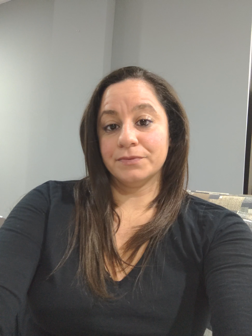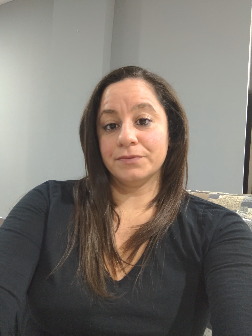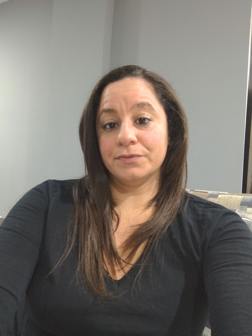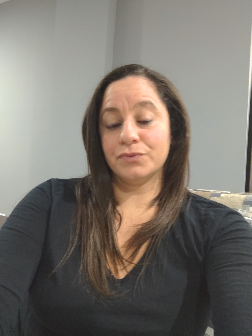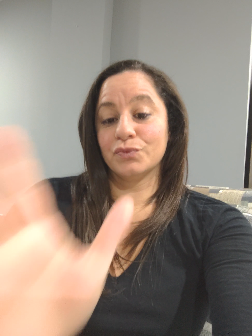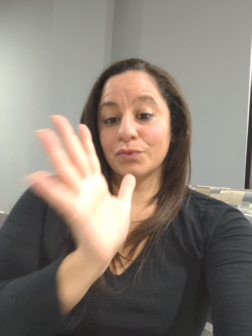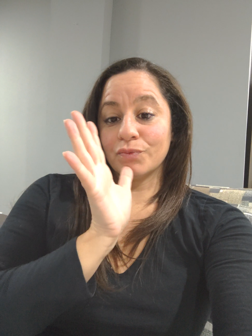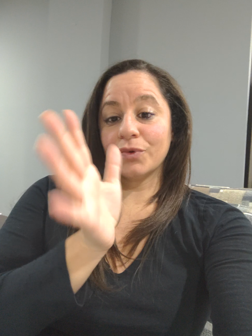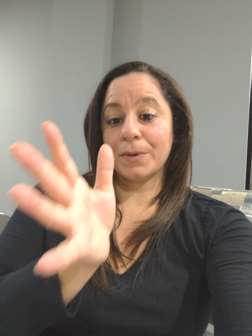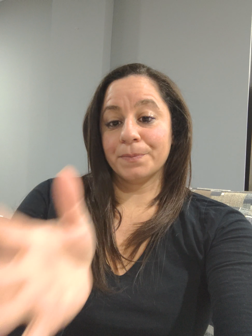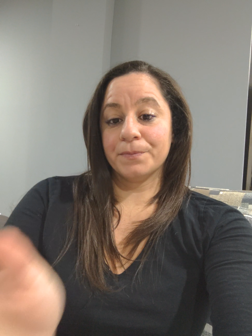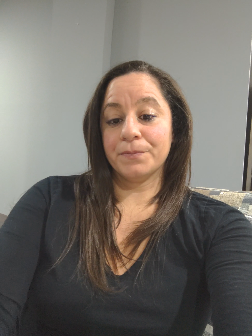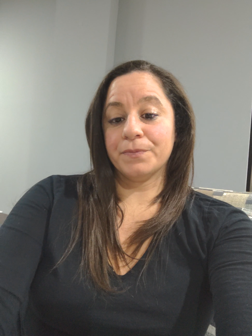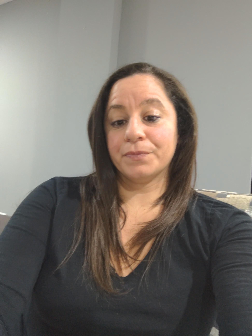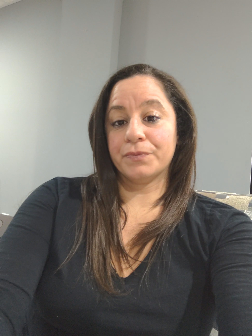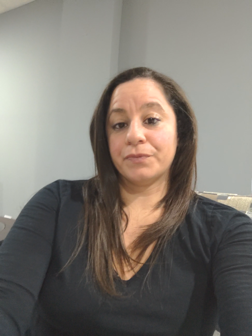grandma